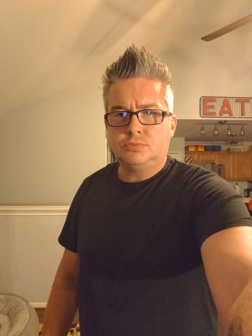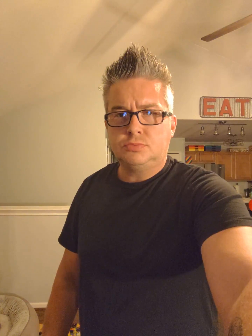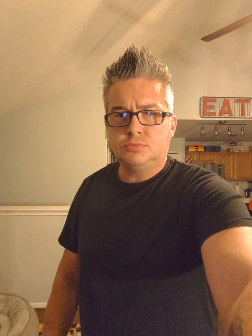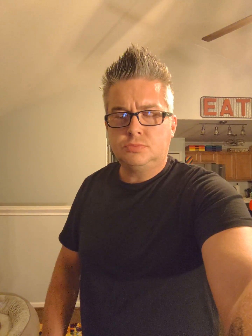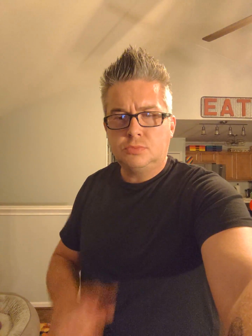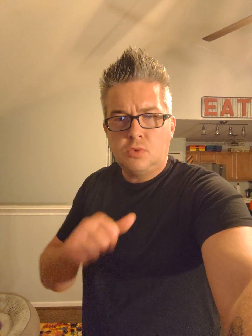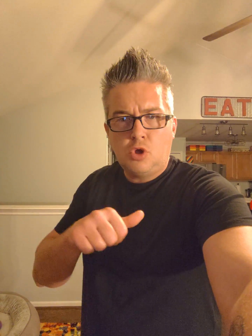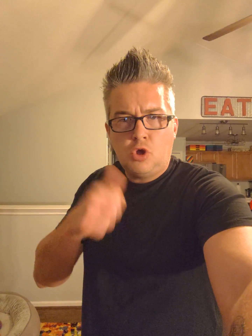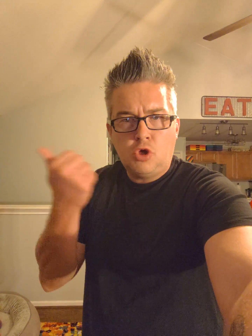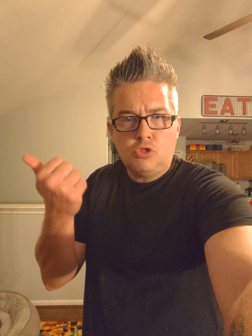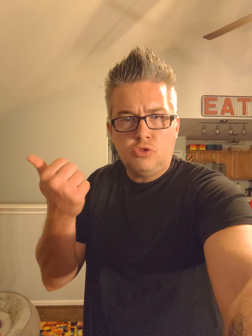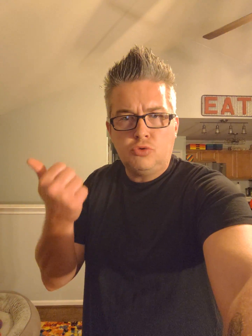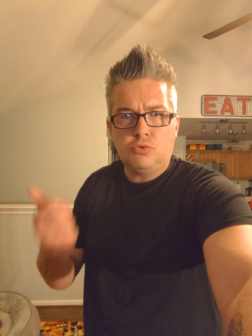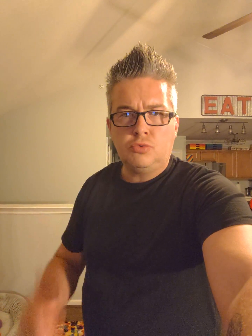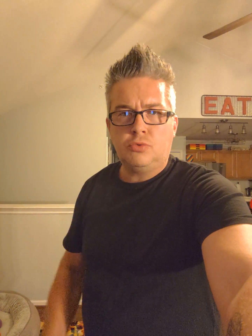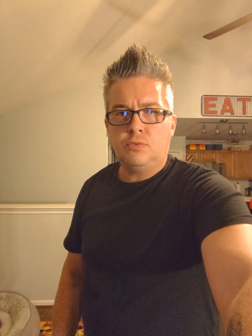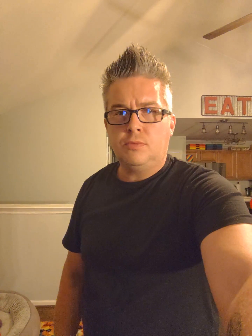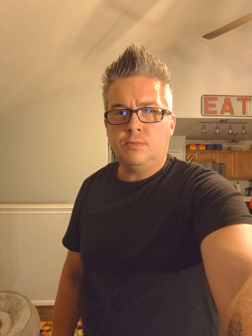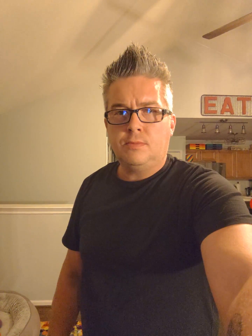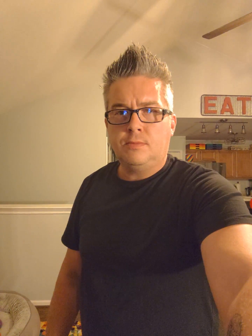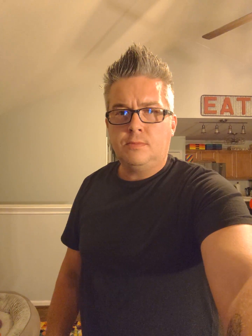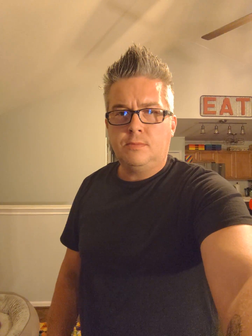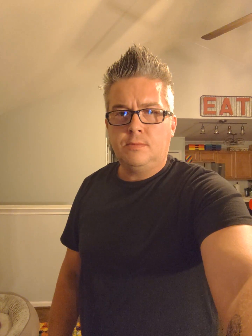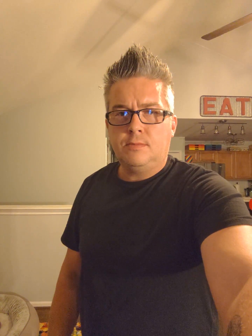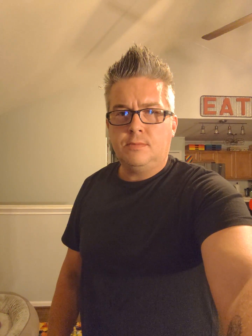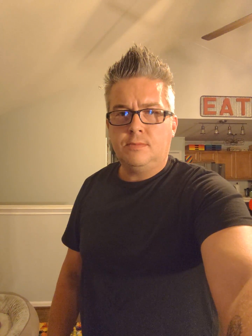other